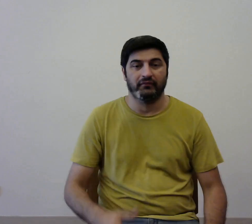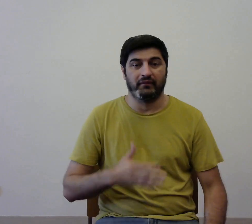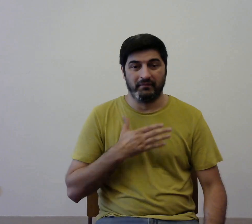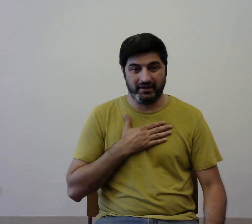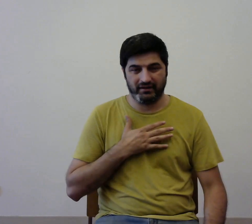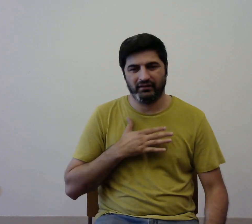mən